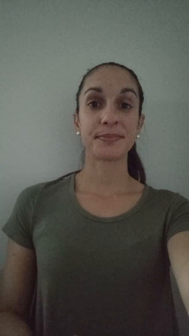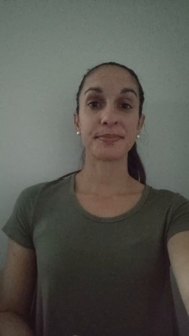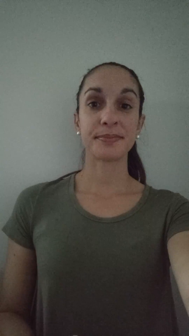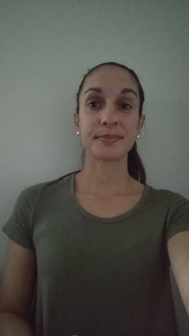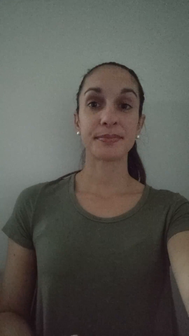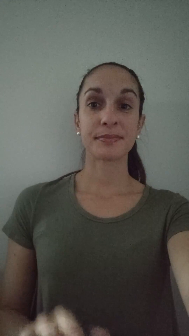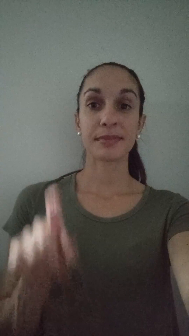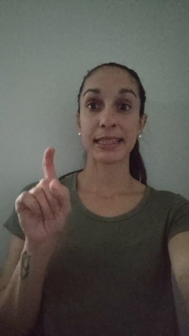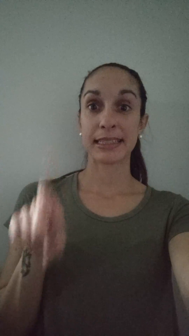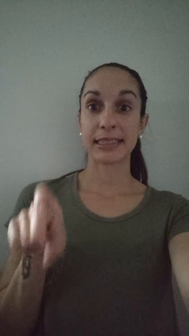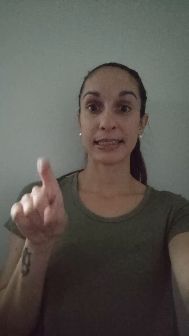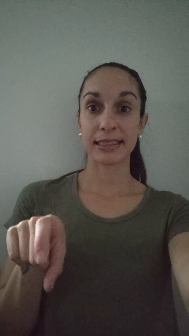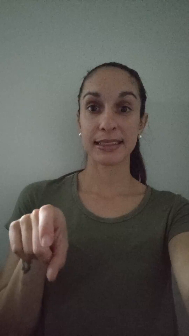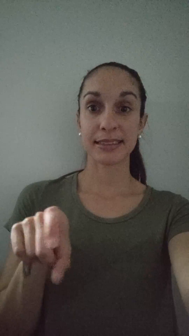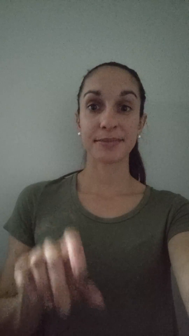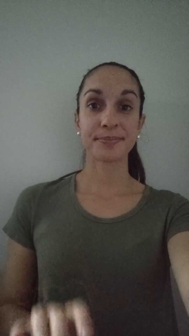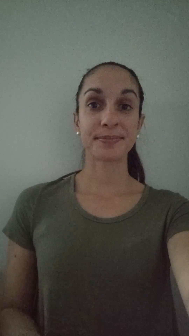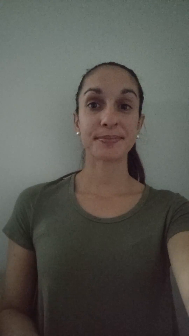need